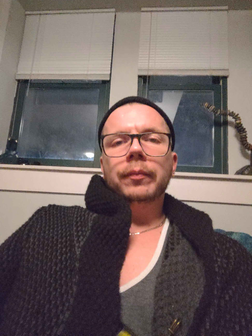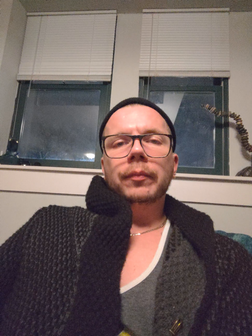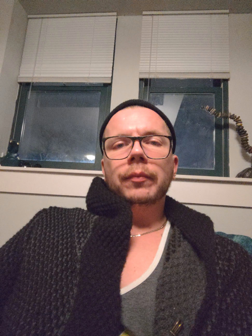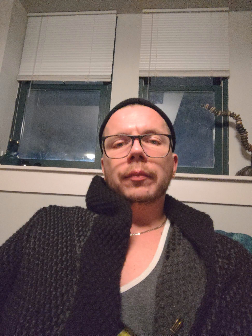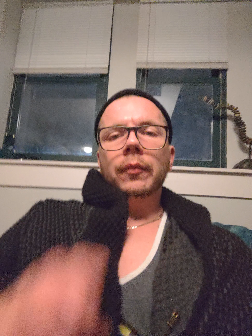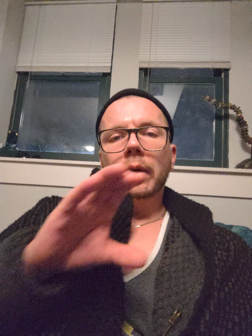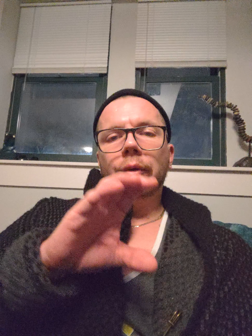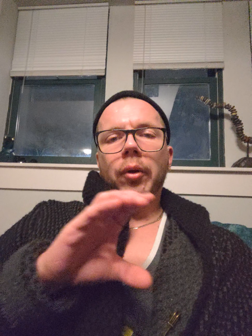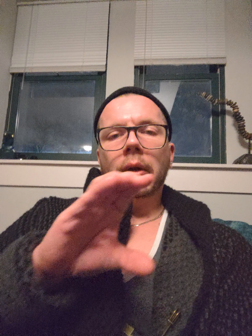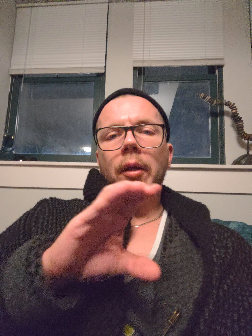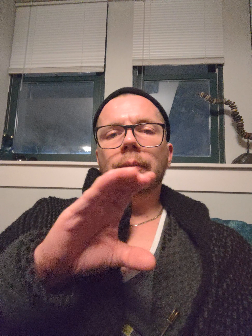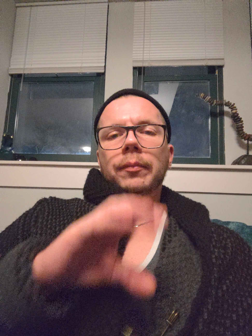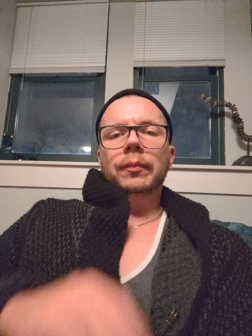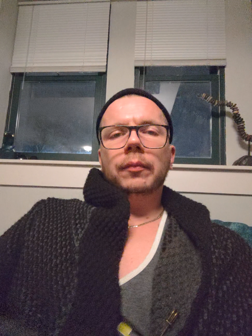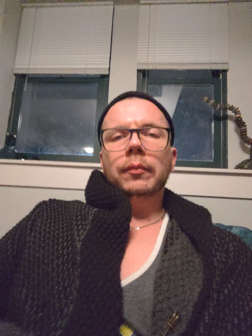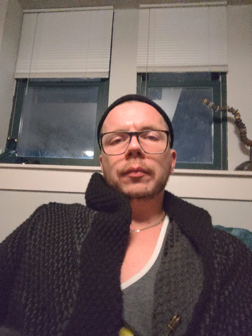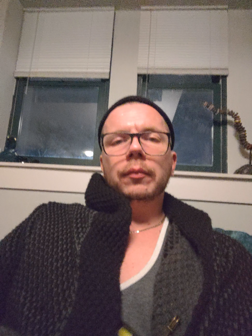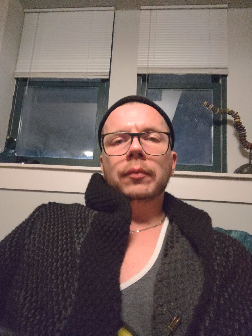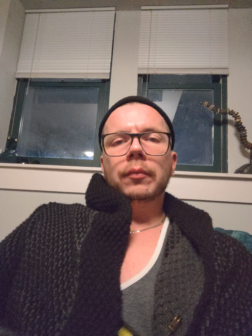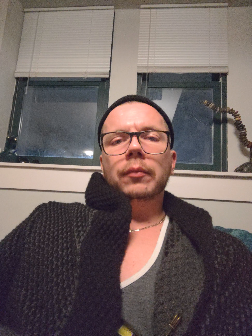chocolate